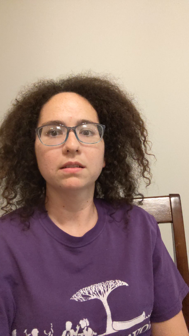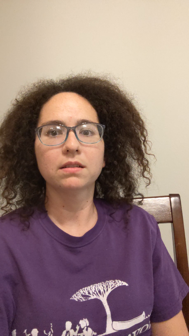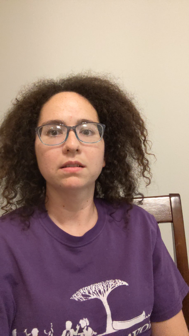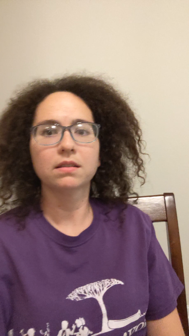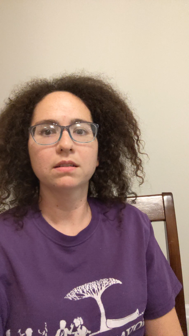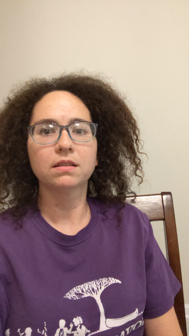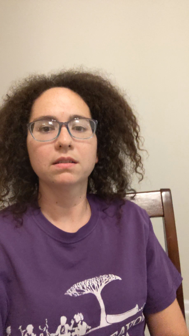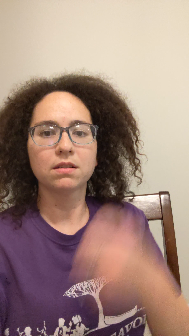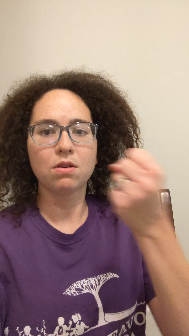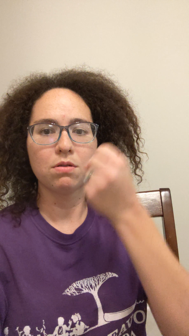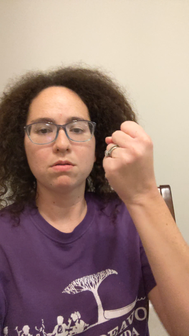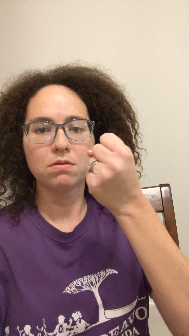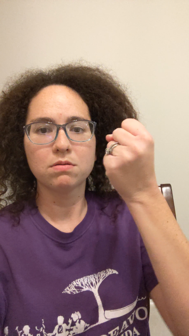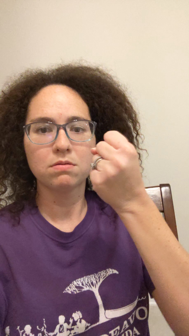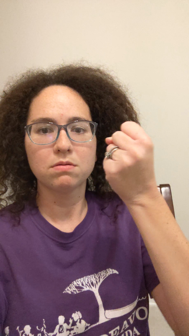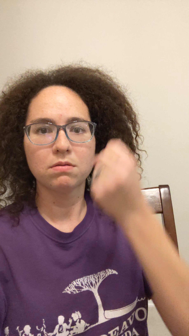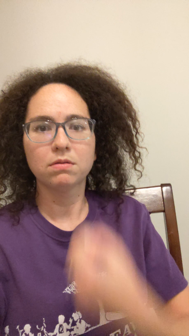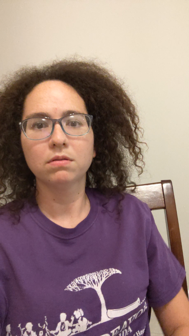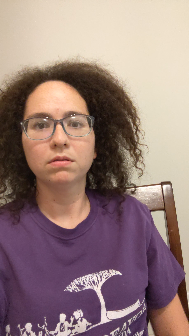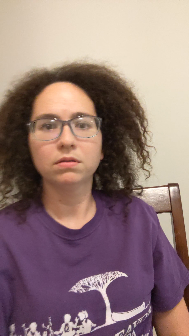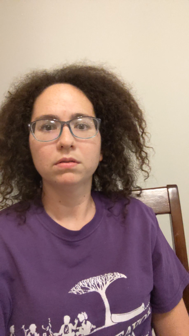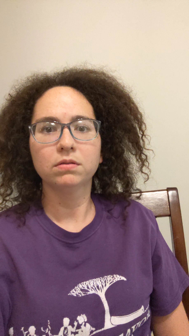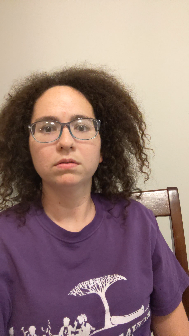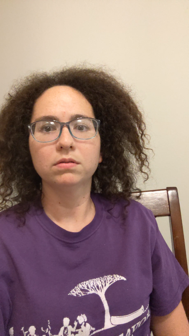hold